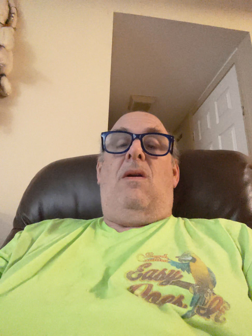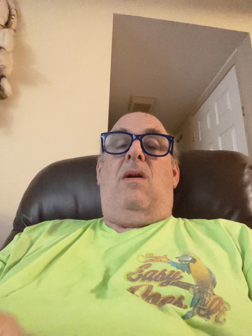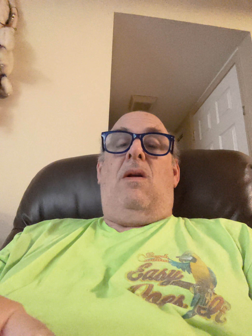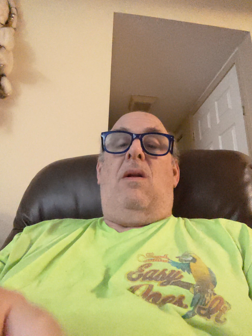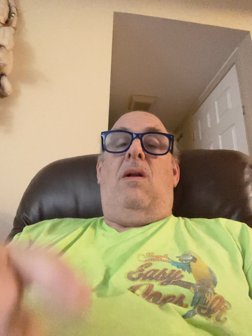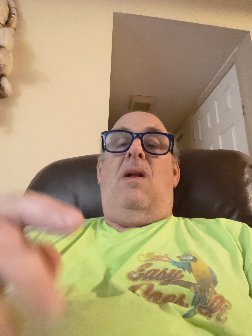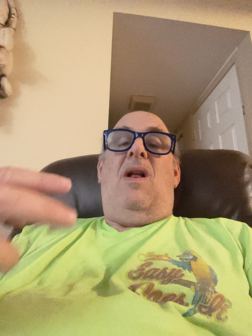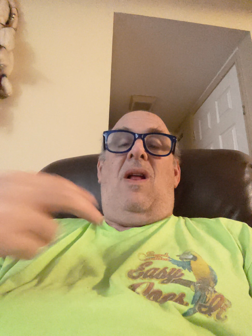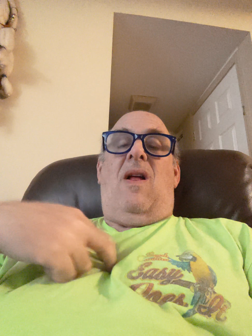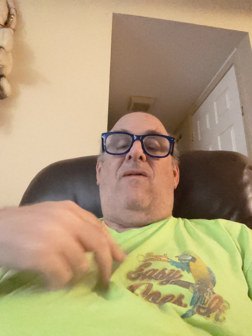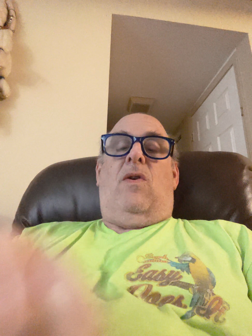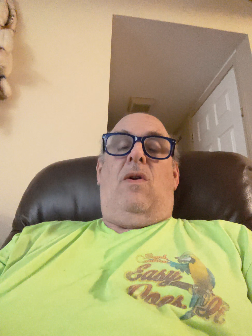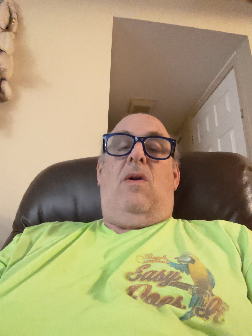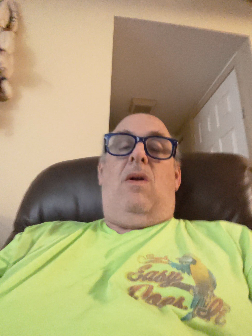have